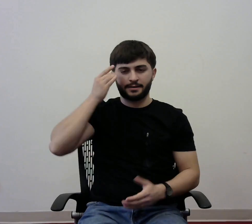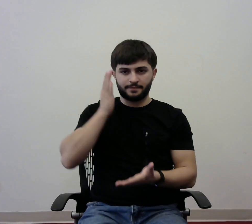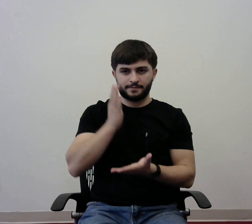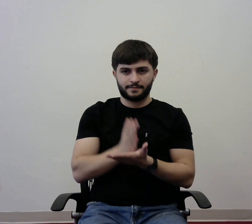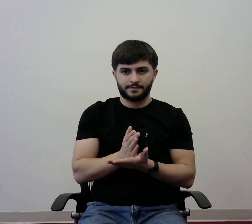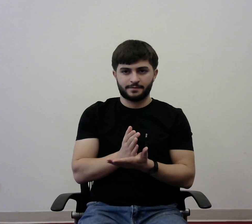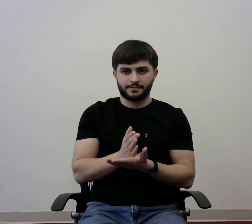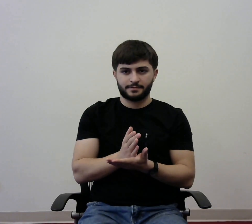var